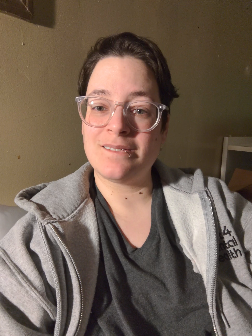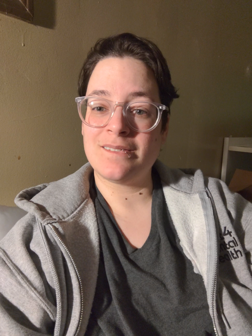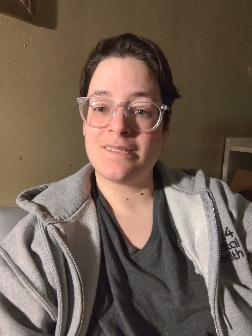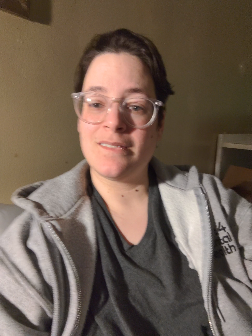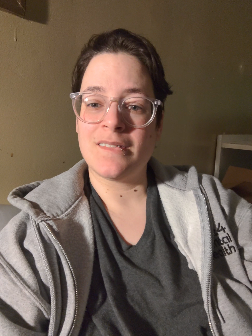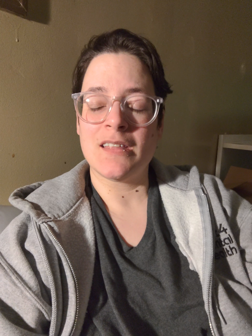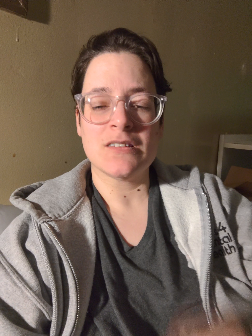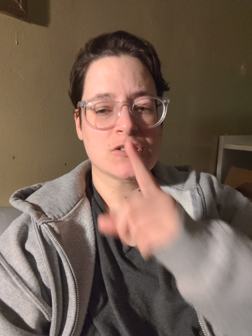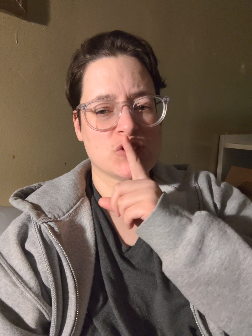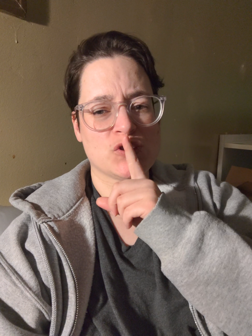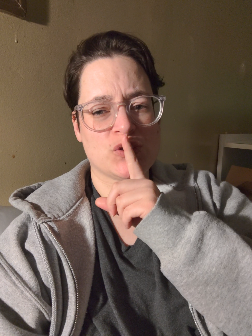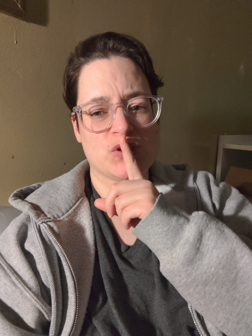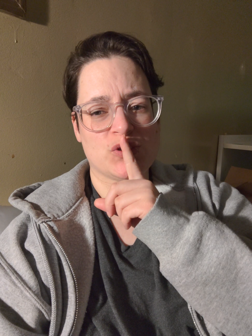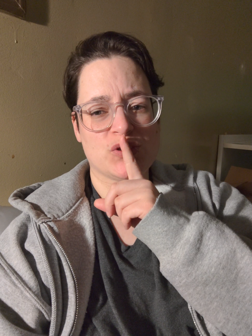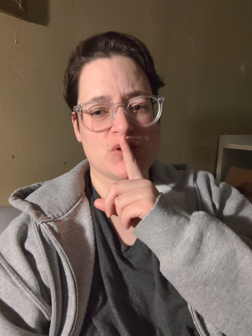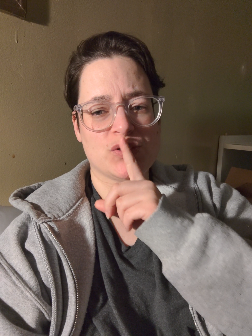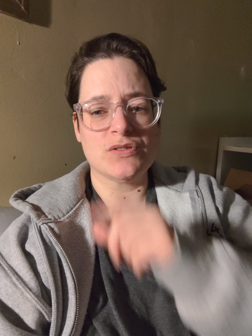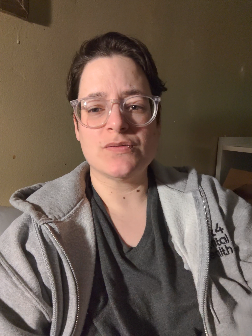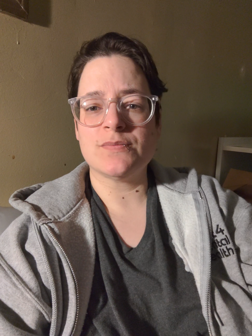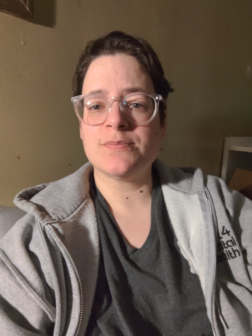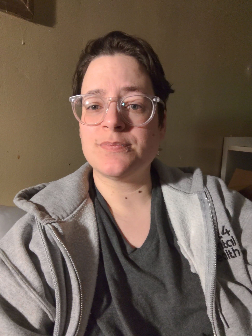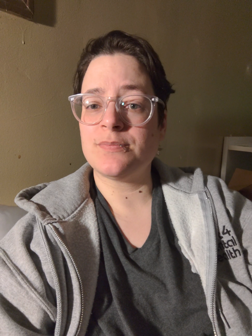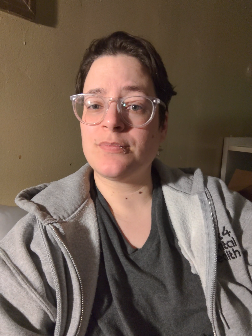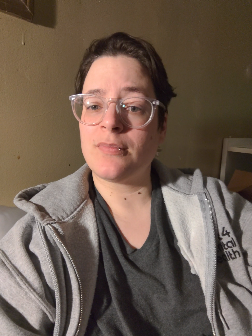shhh